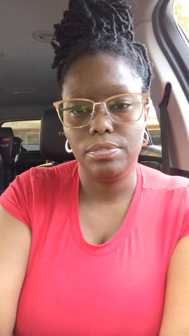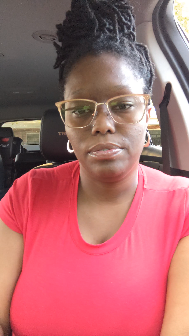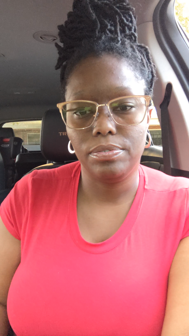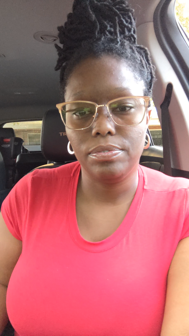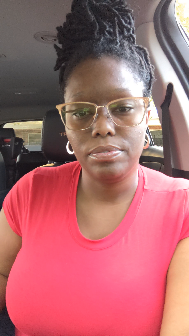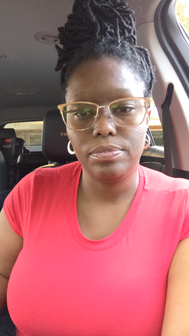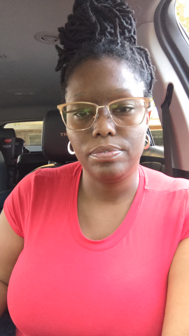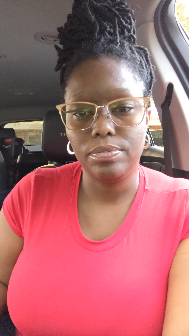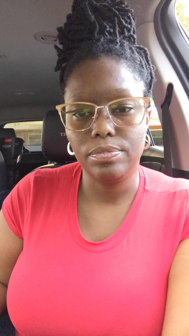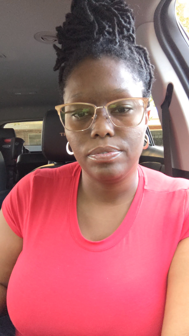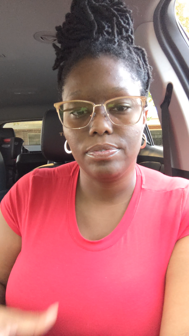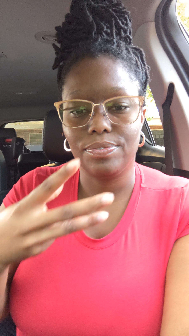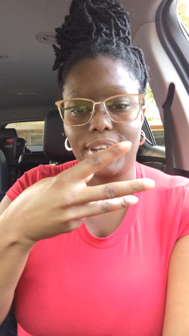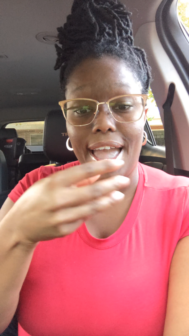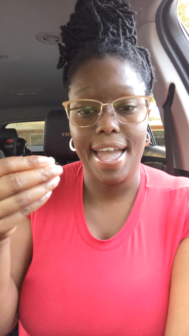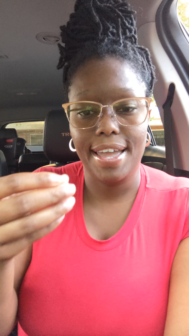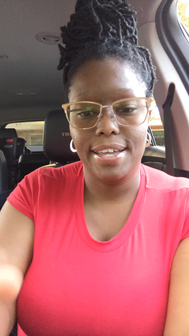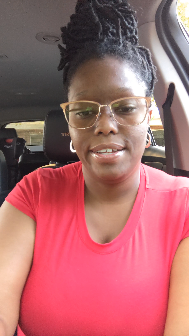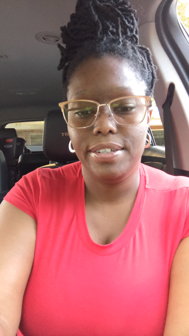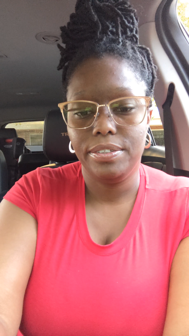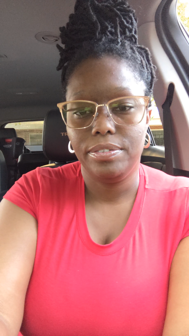and